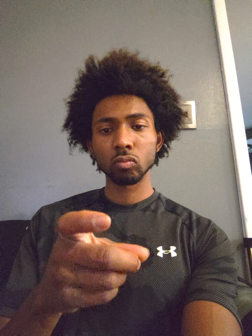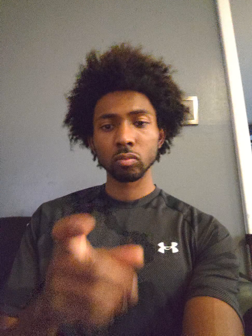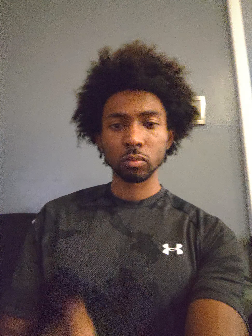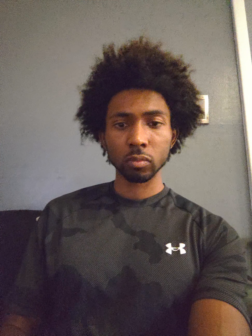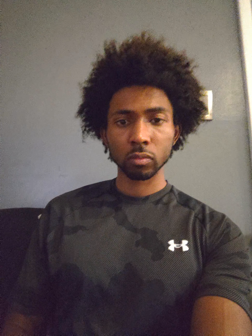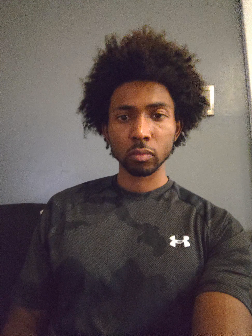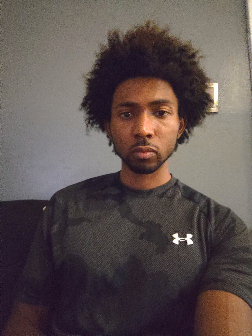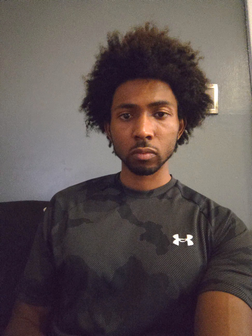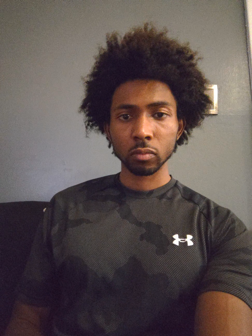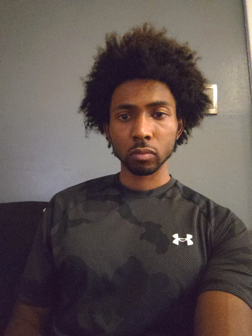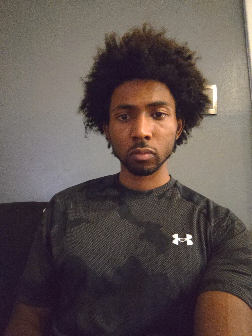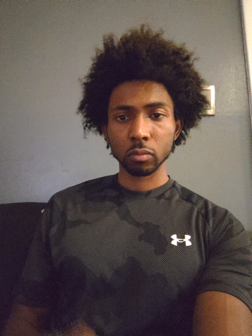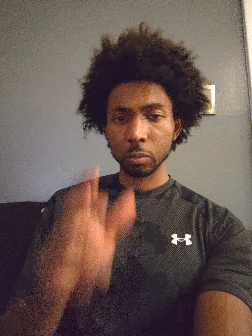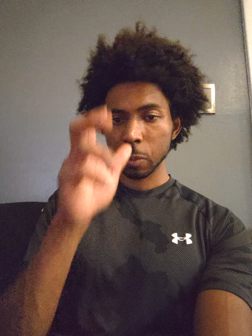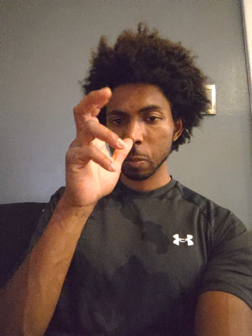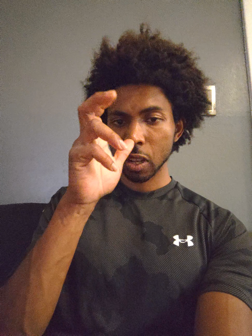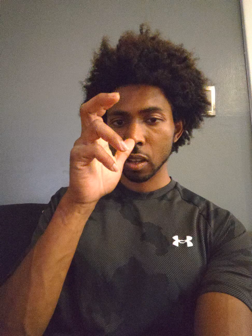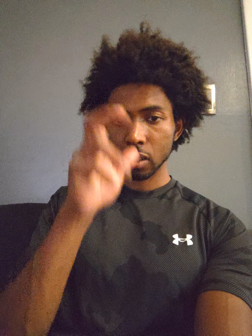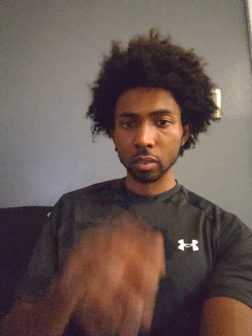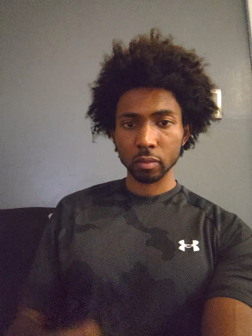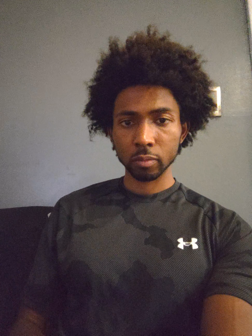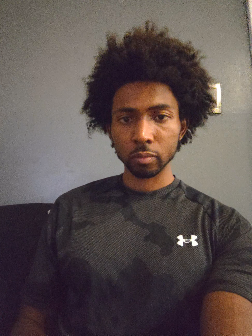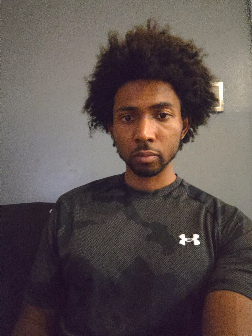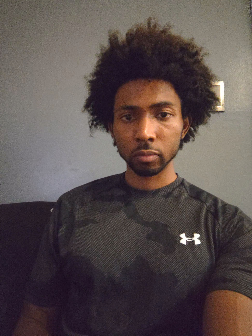ant